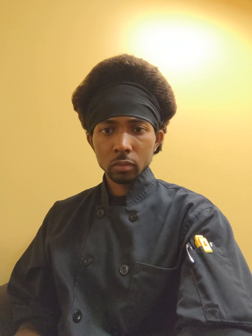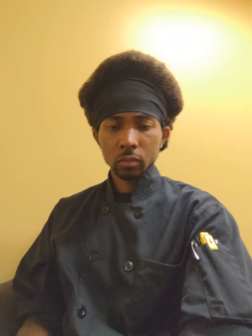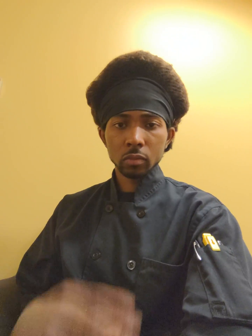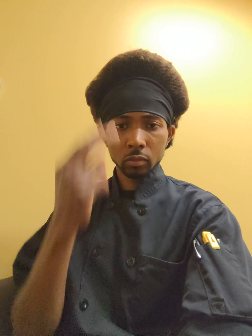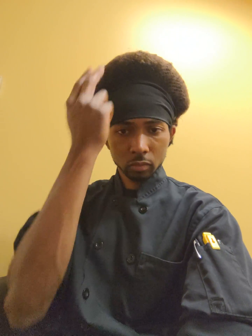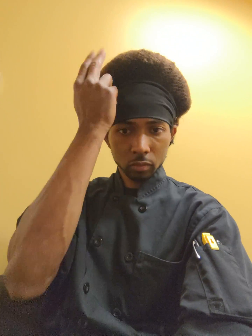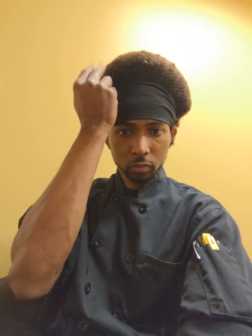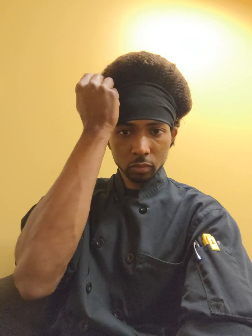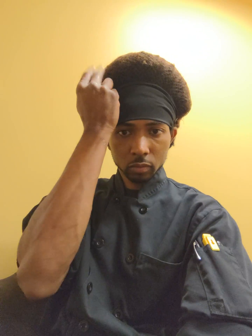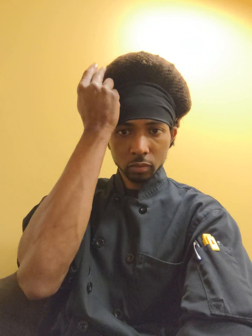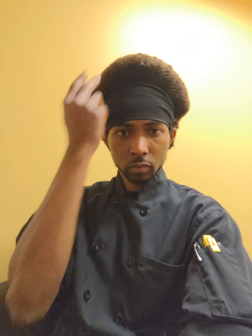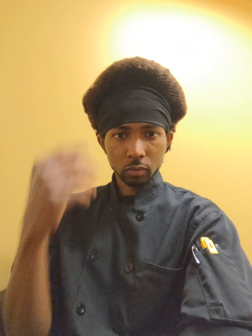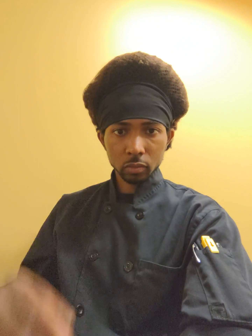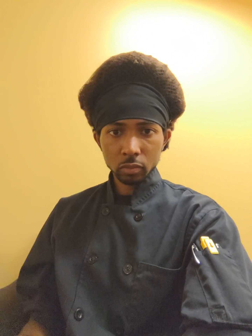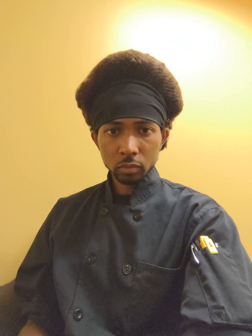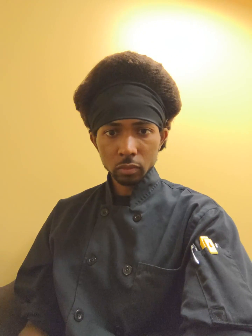bunny